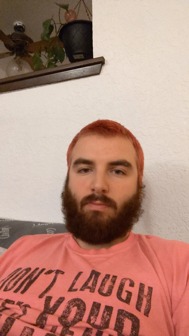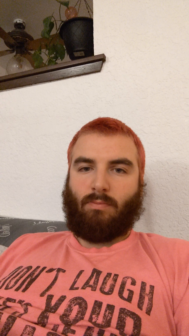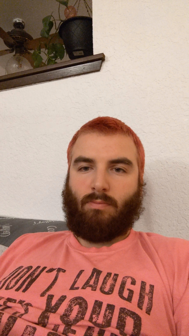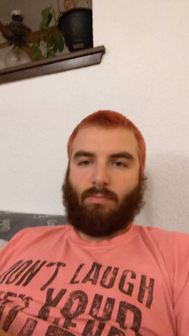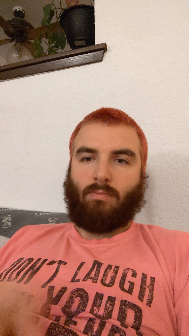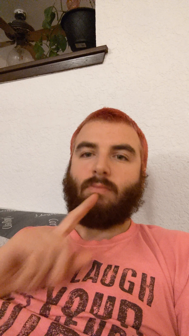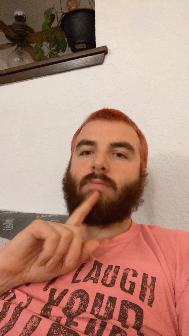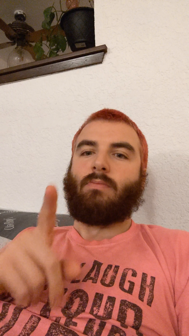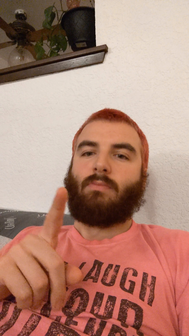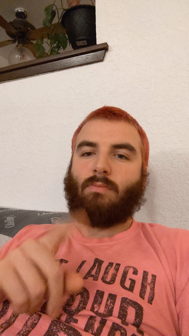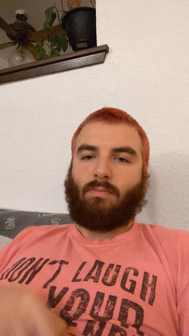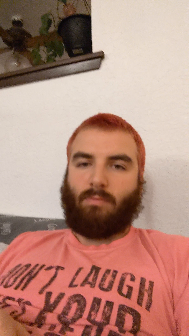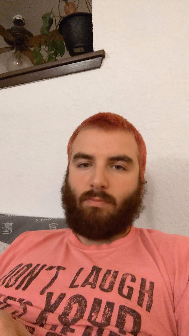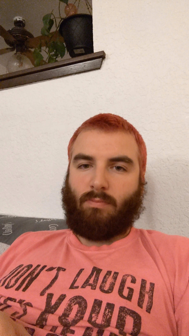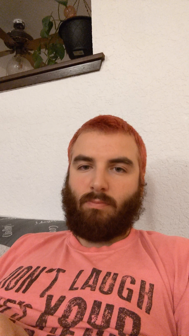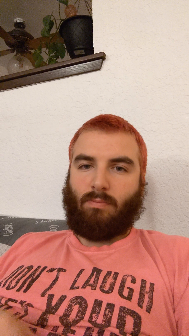is